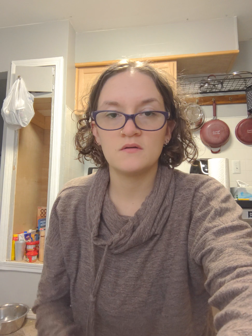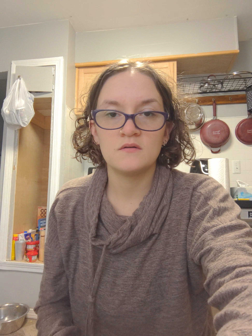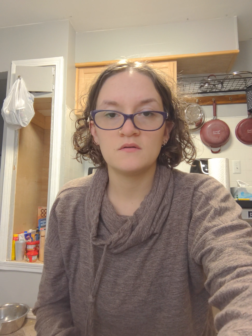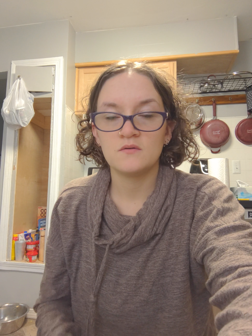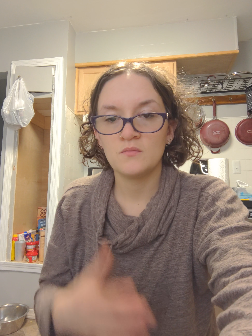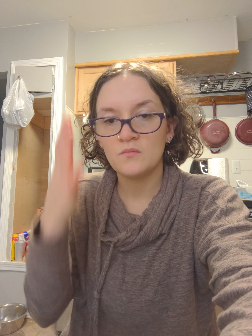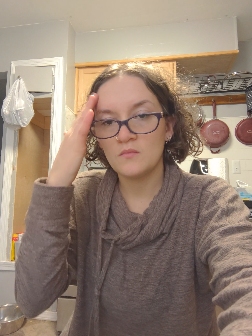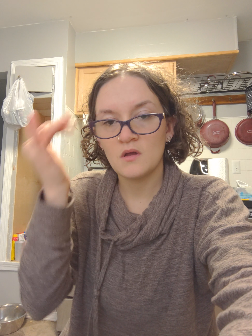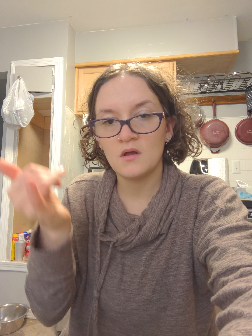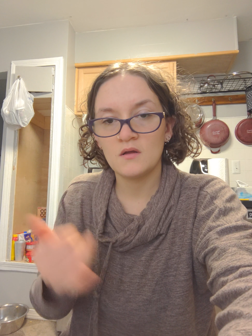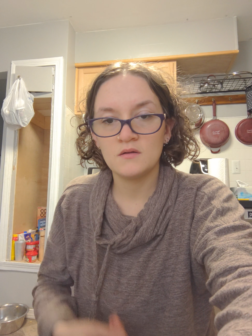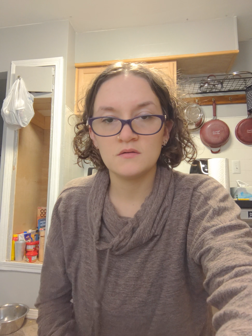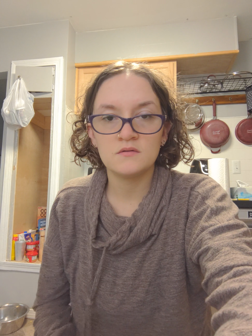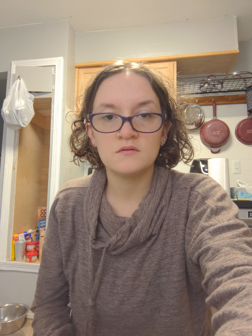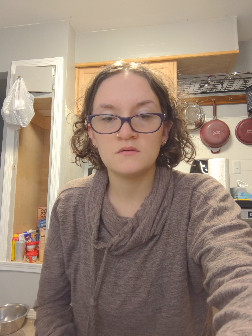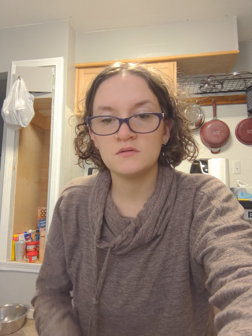why